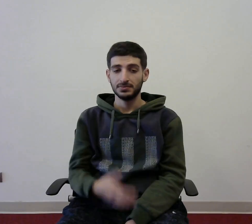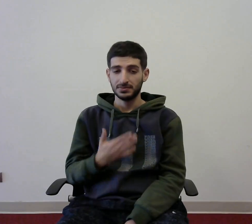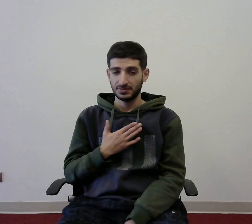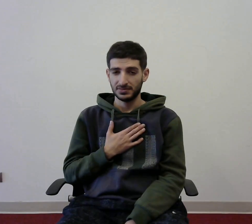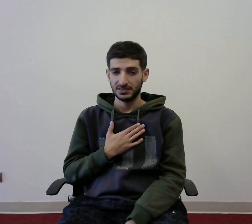mən